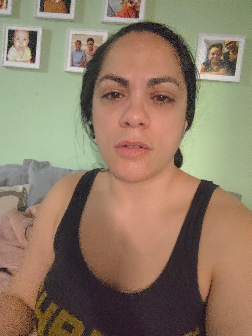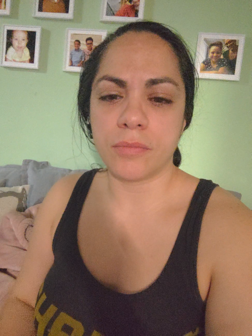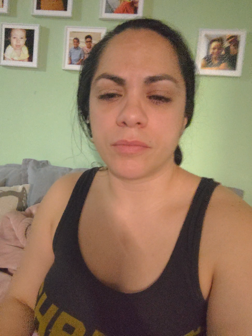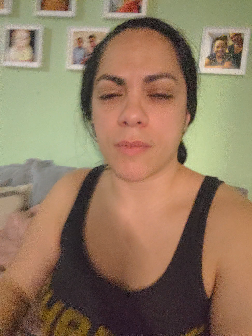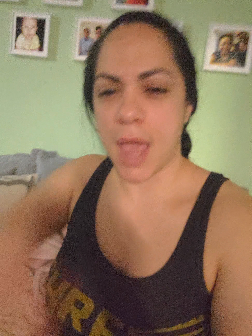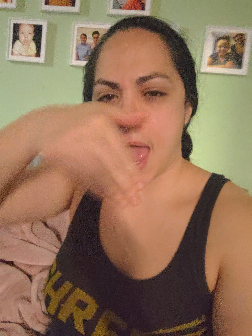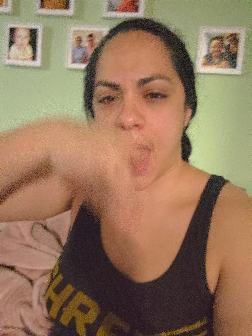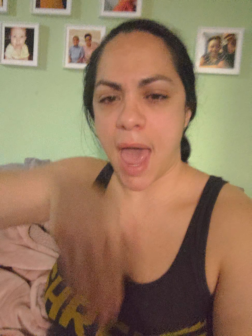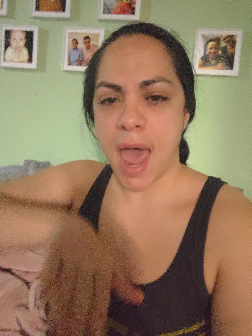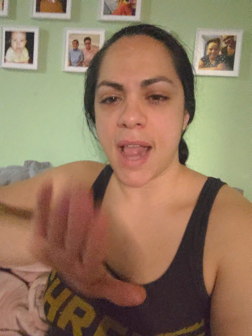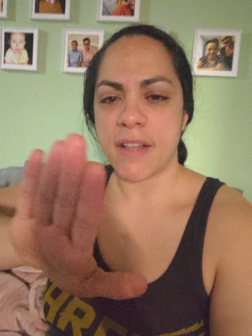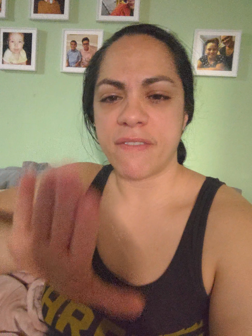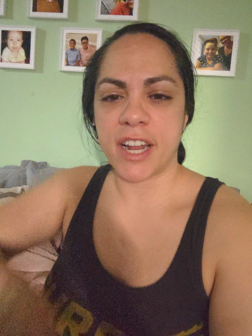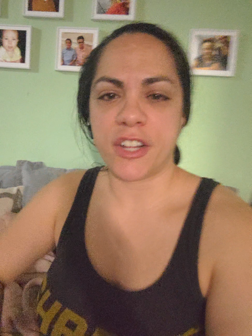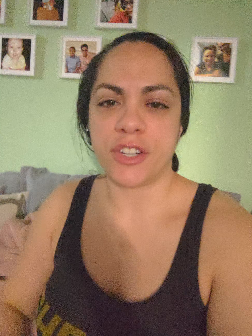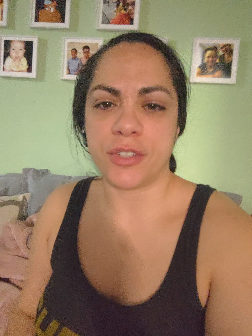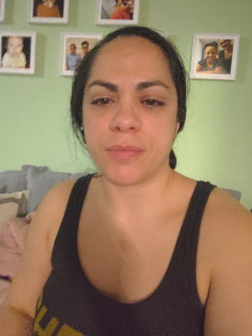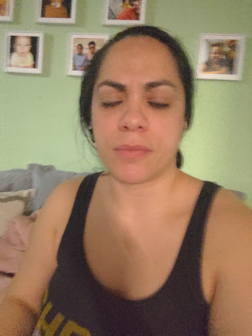elephant